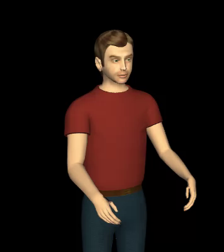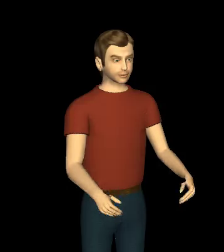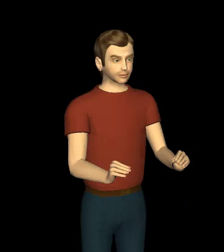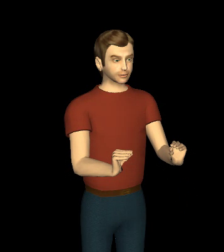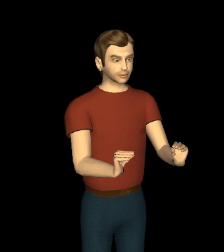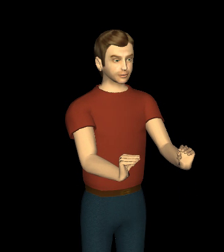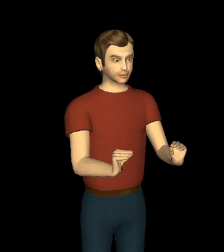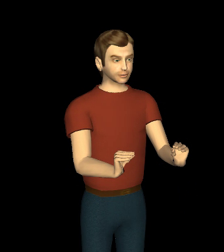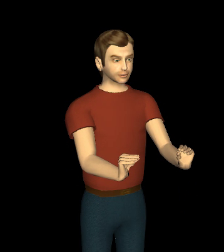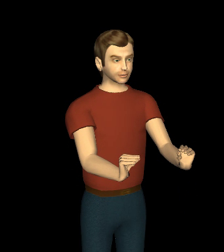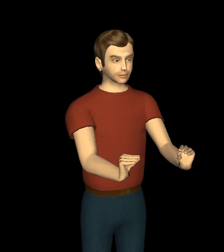يتعلم